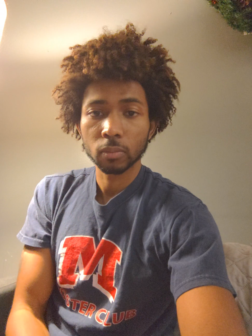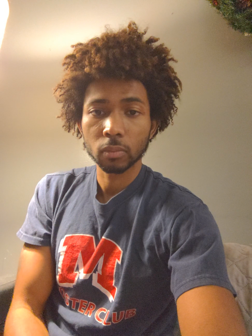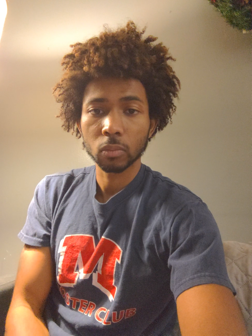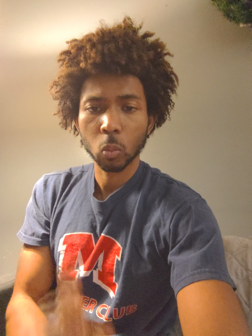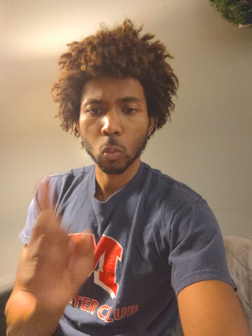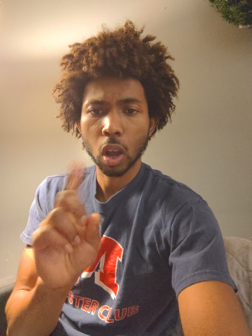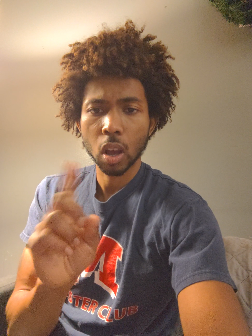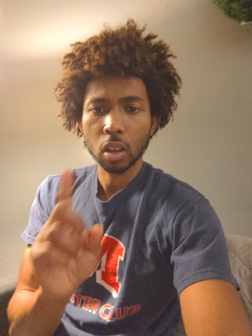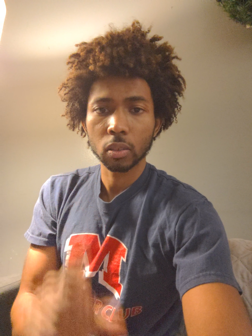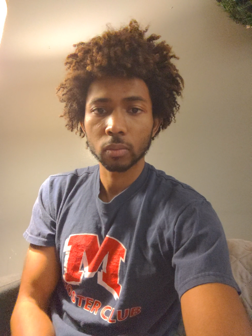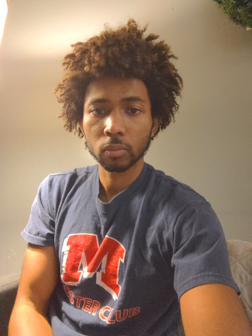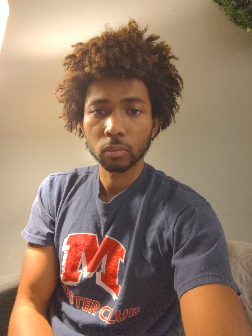where